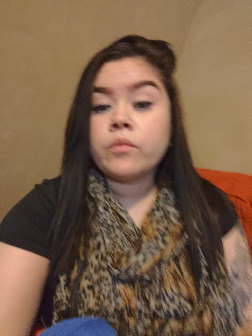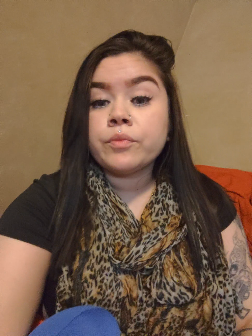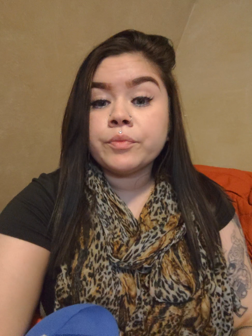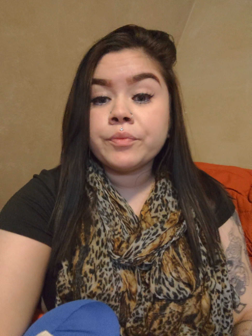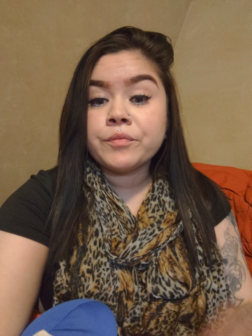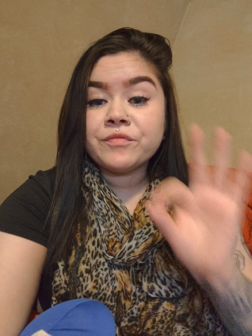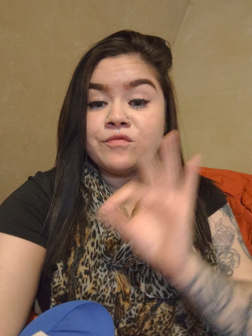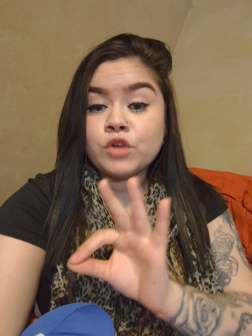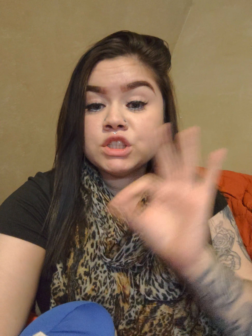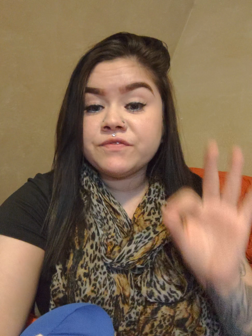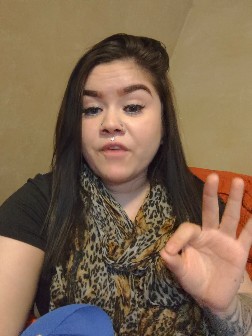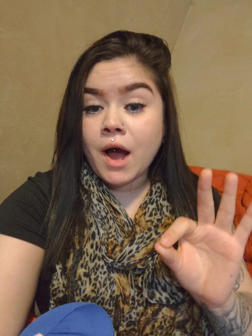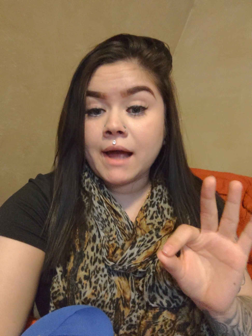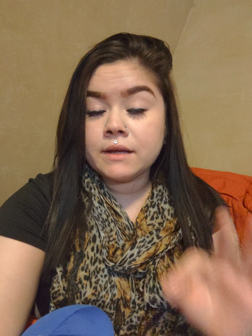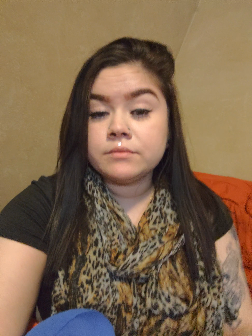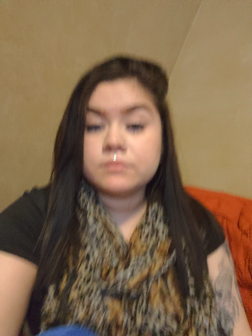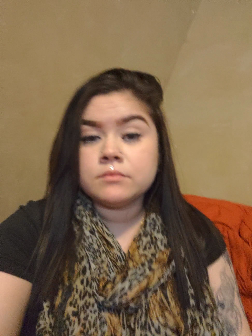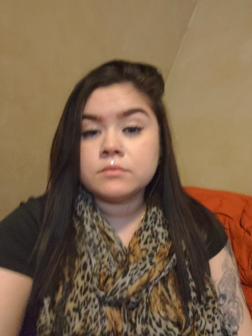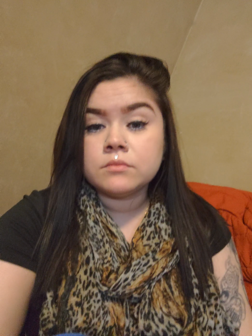french fries